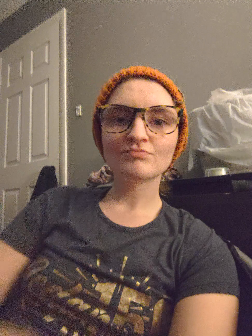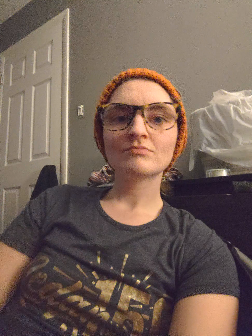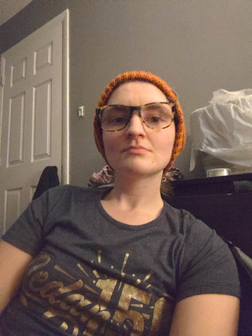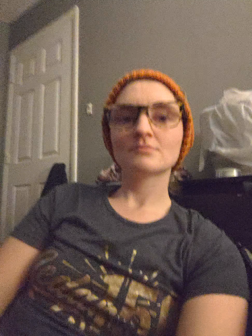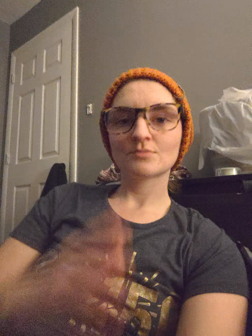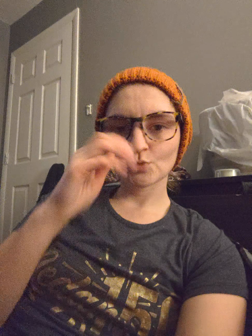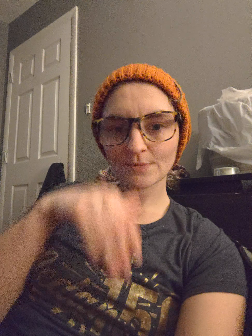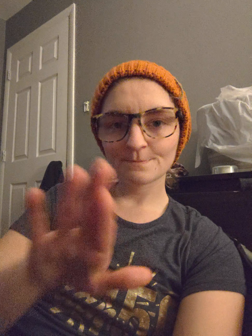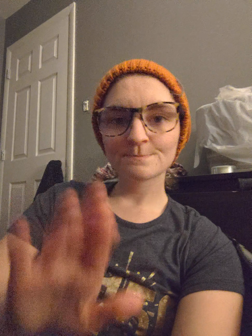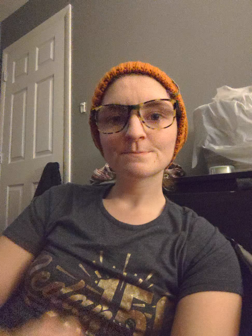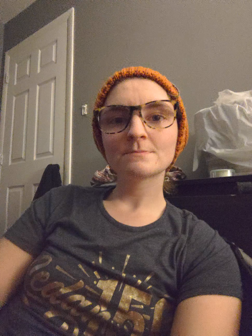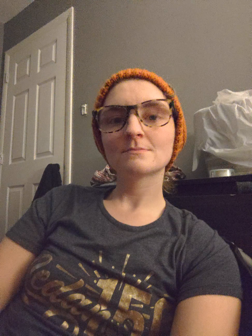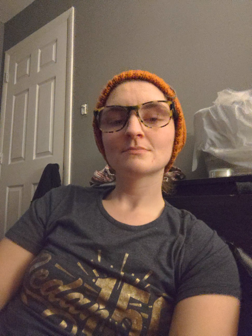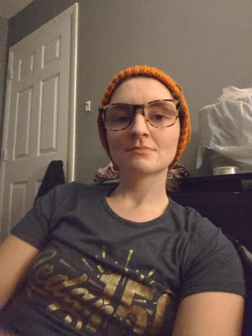elephant